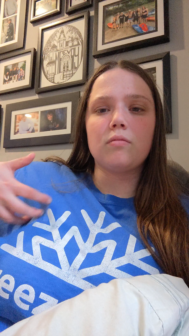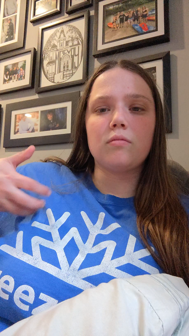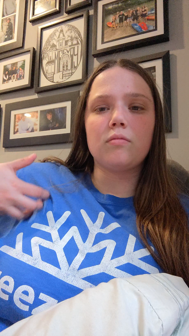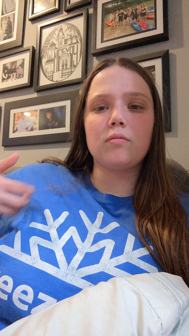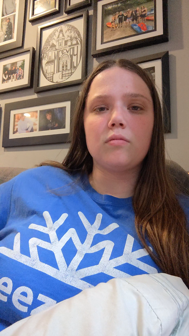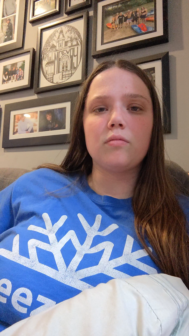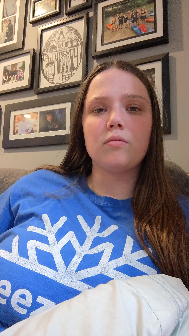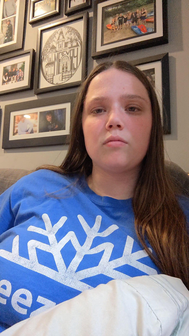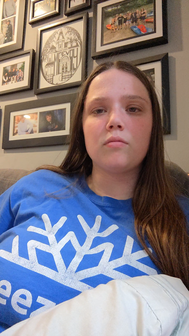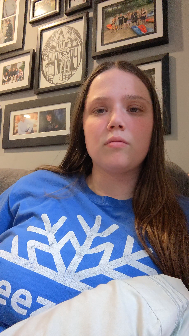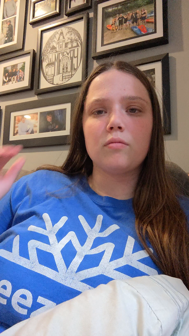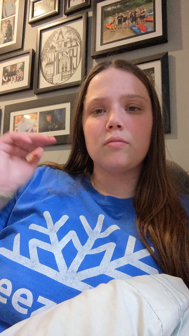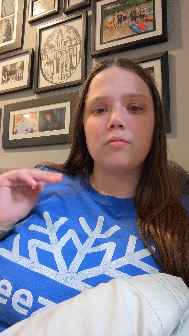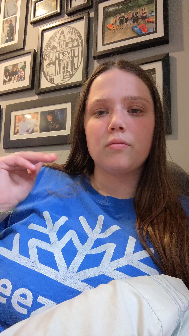little